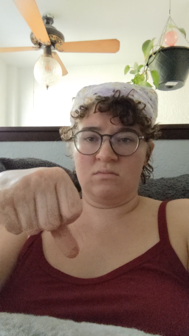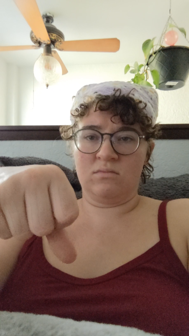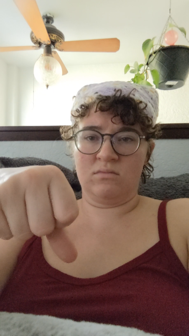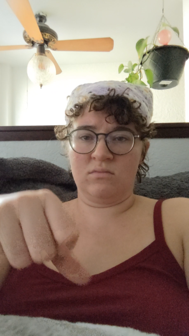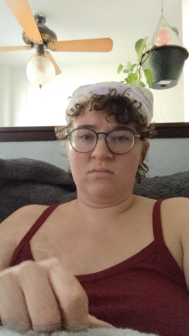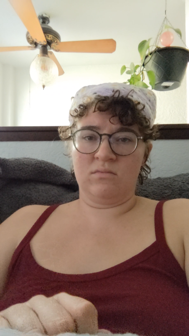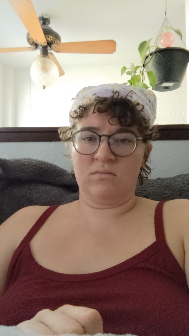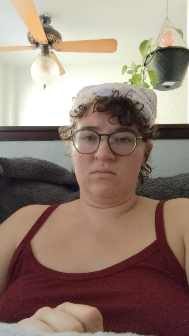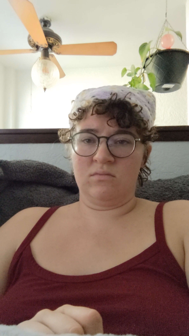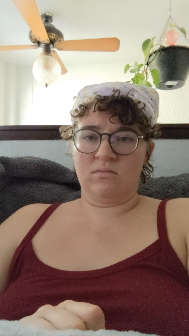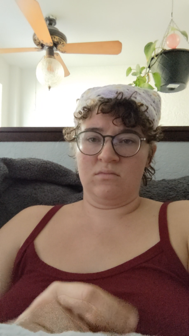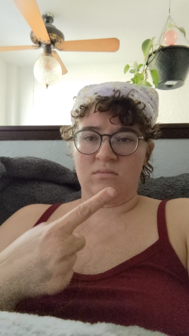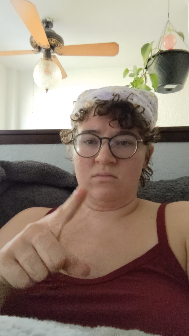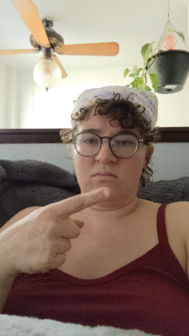knife